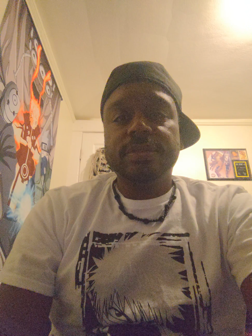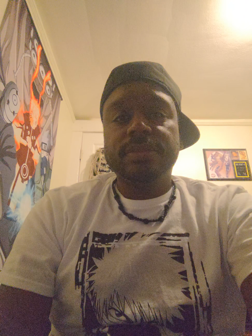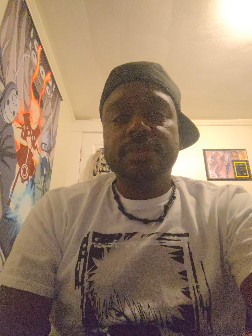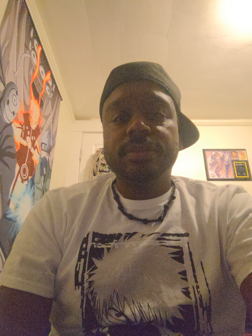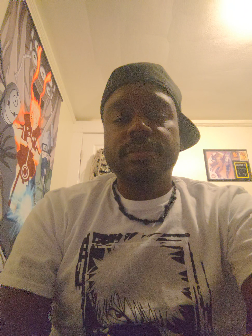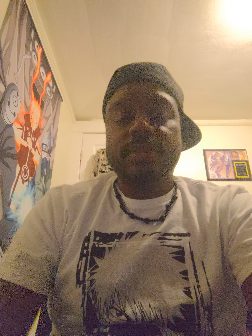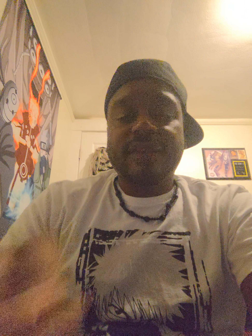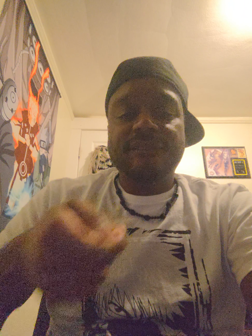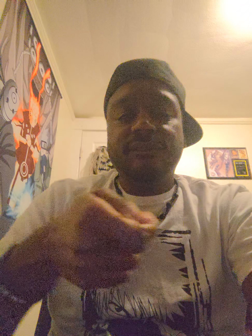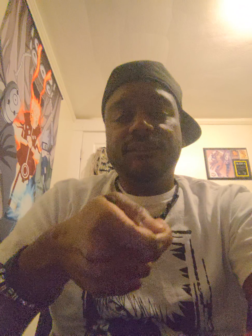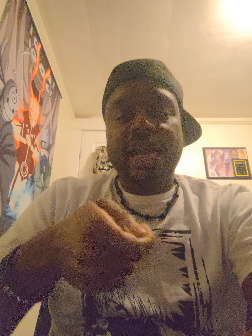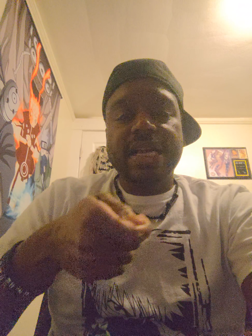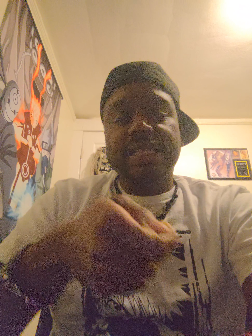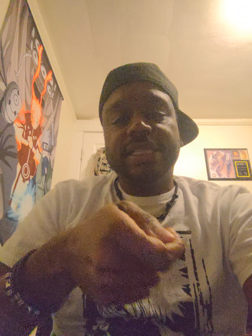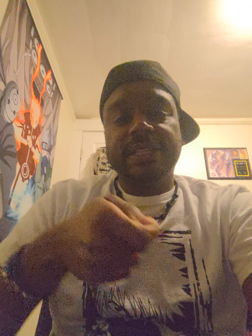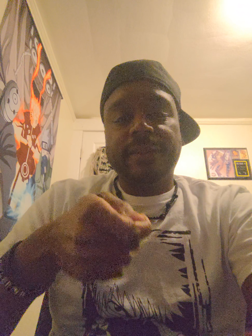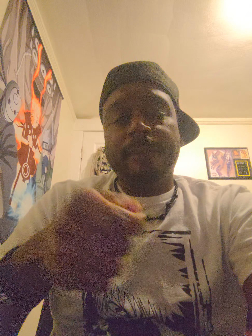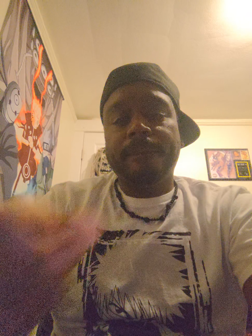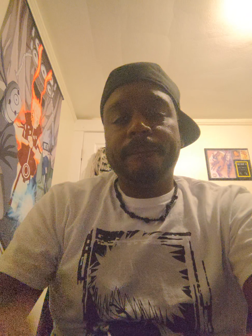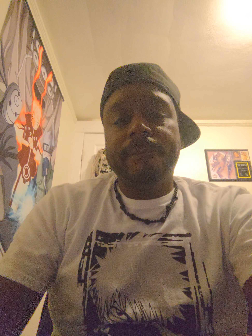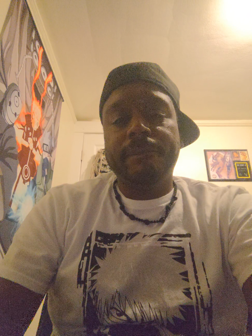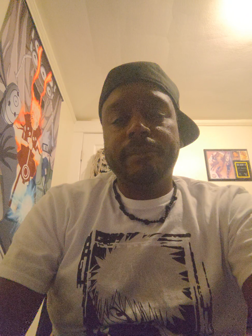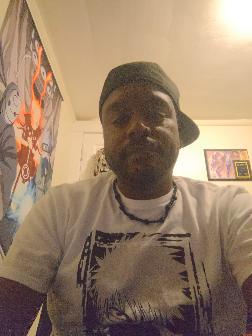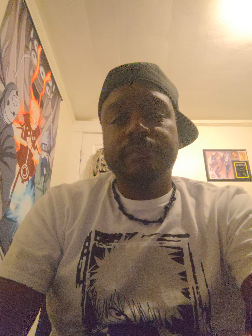vacuum